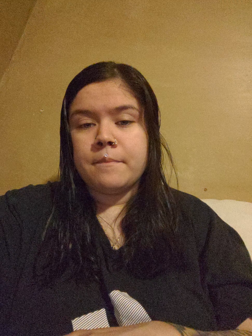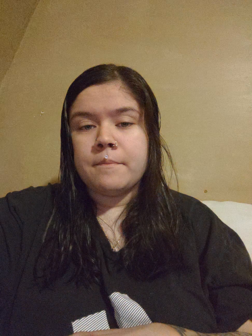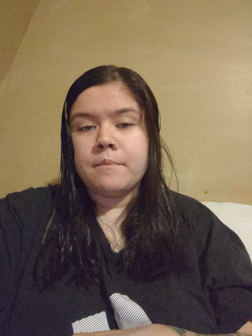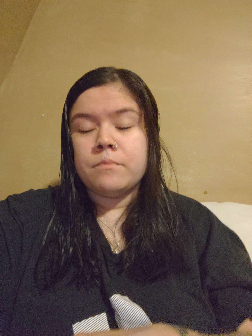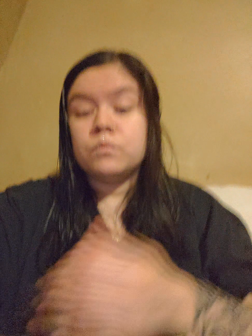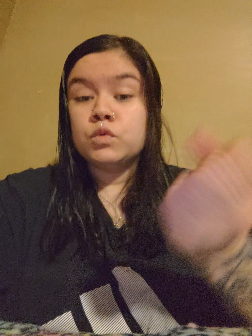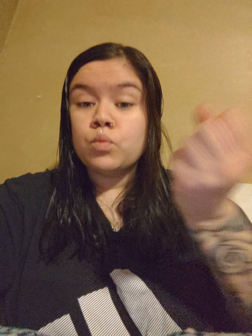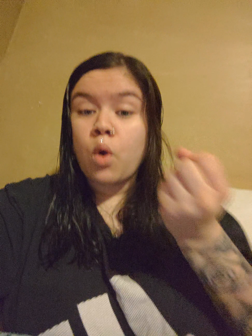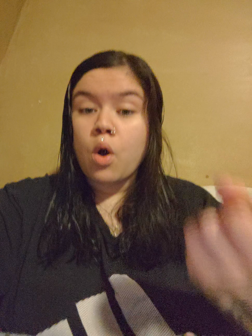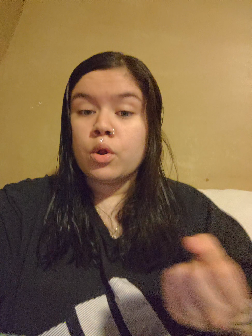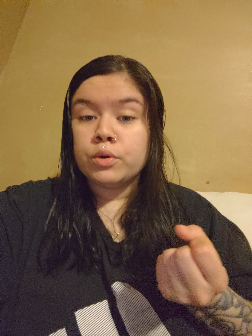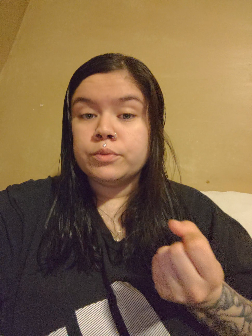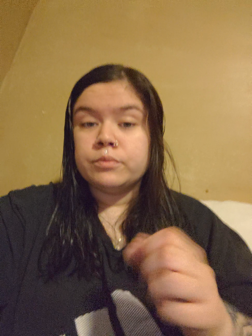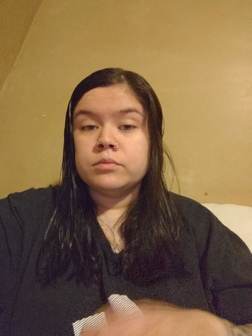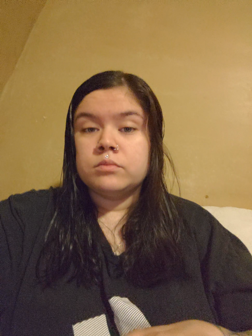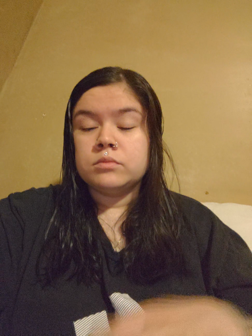drawer